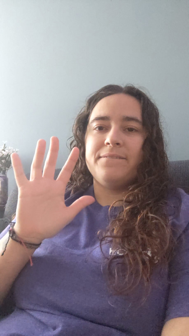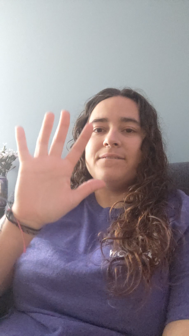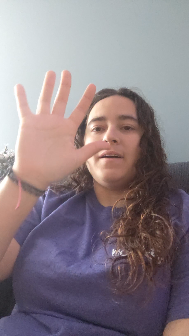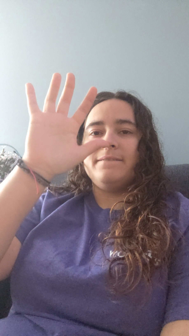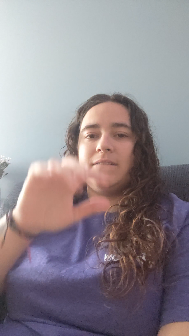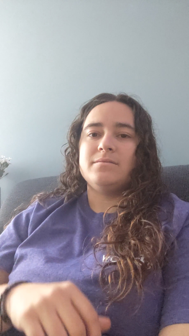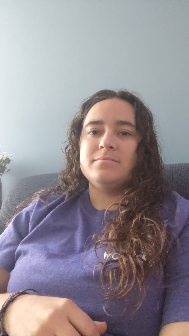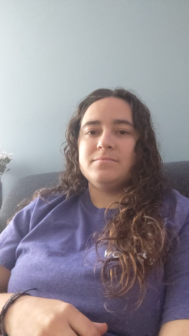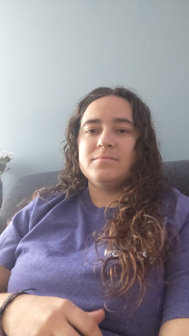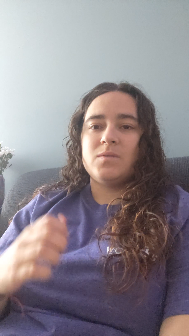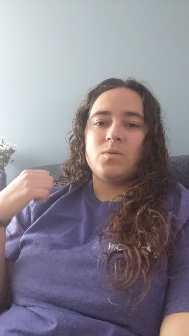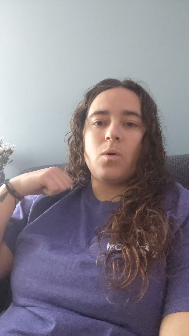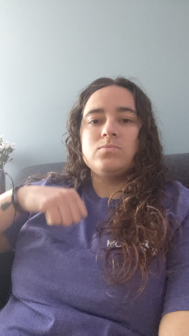coats